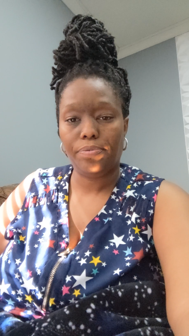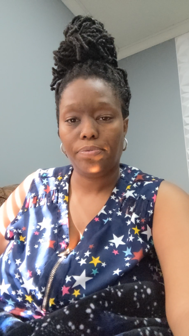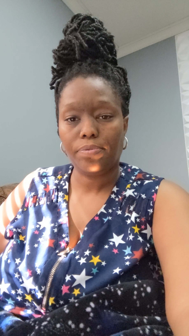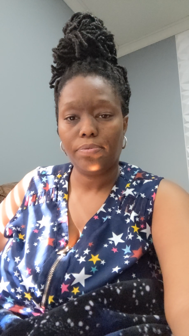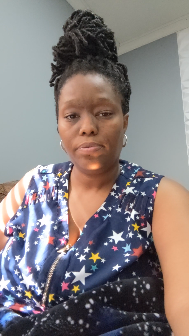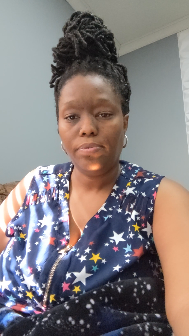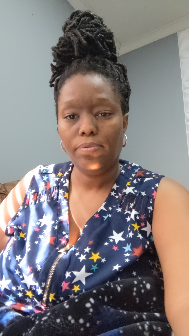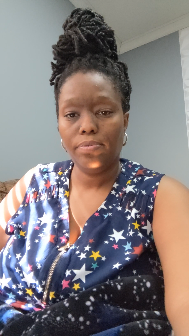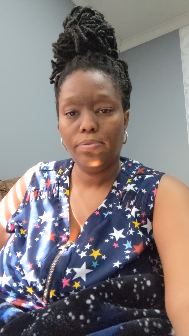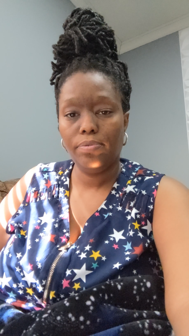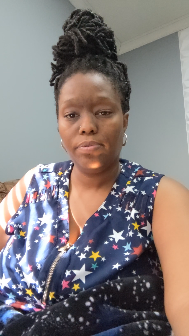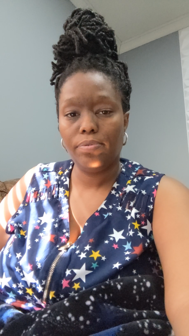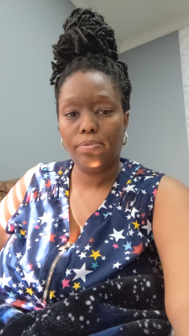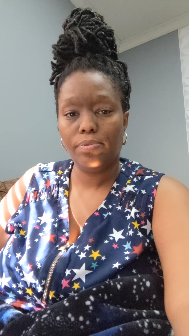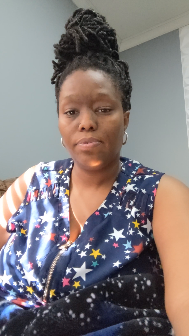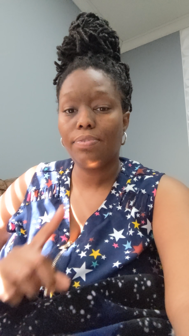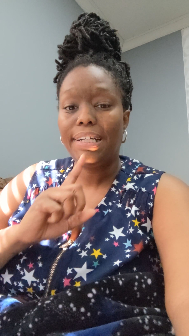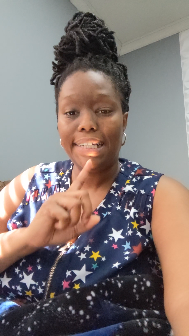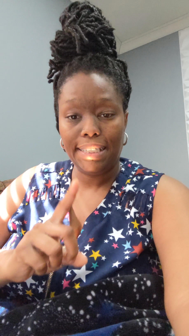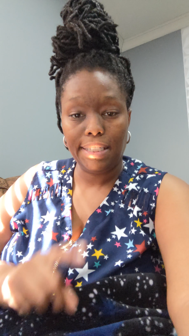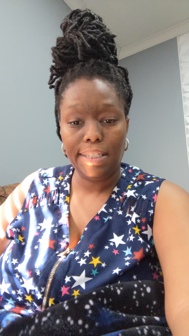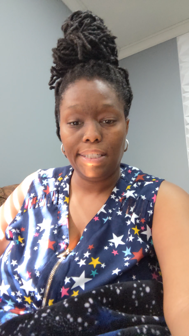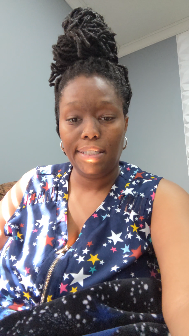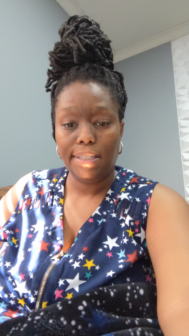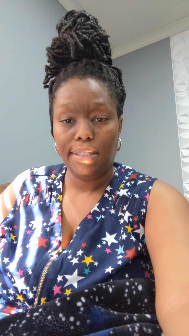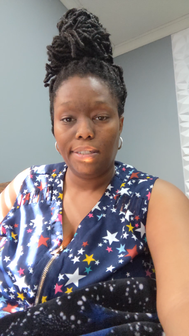is